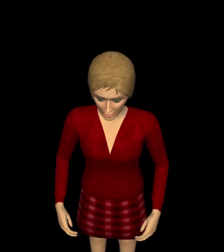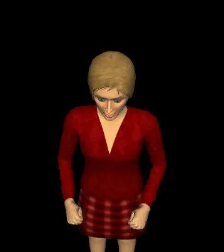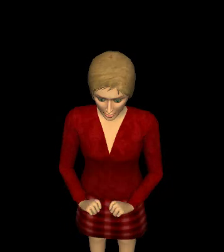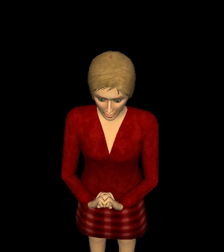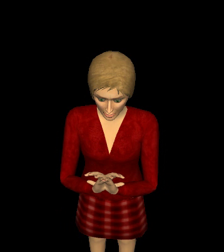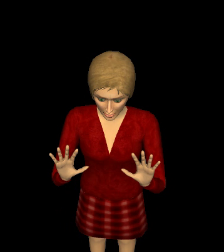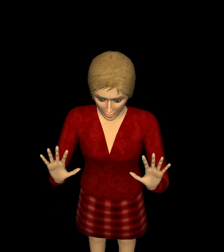واضح